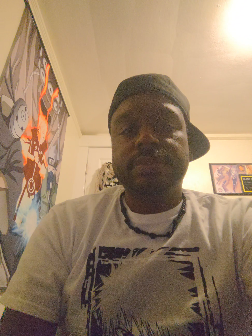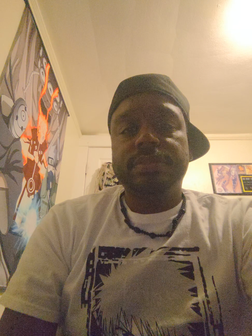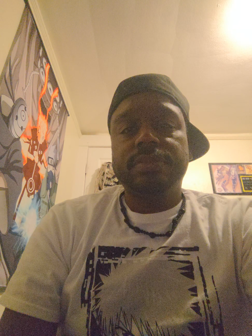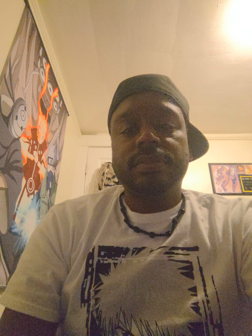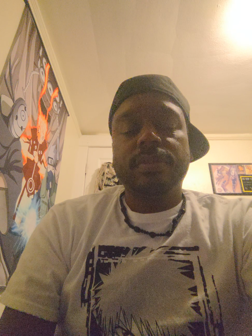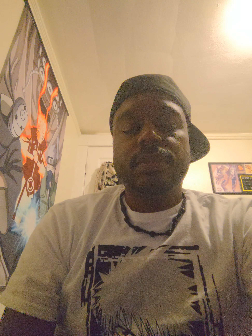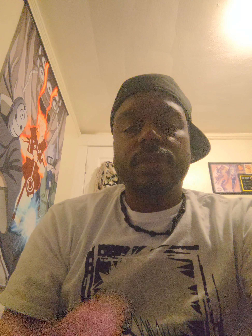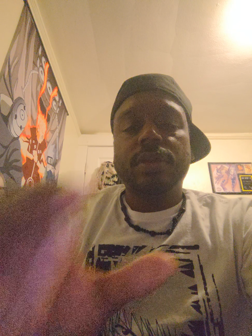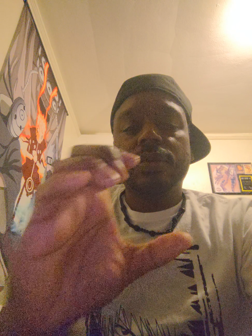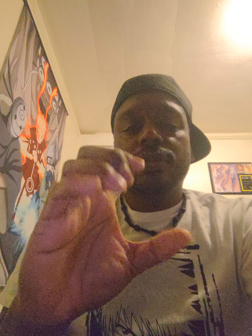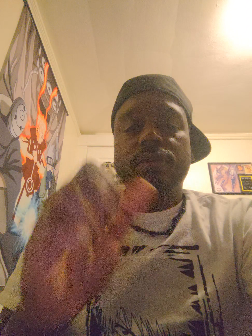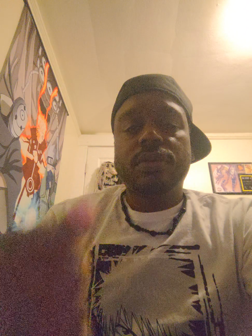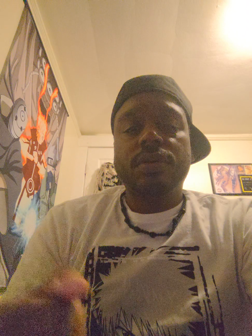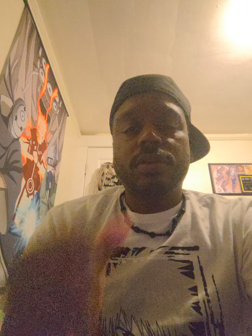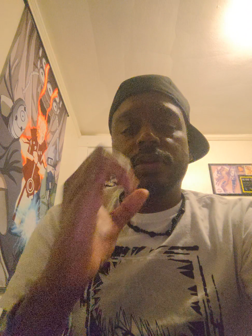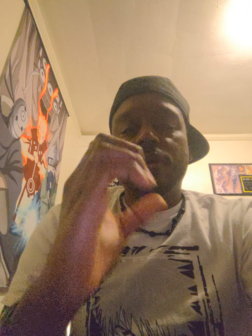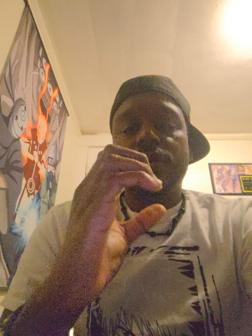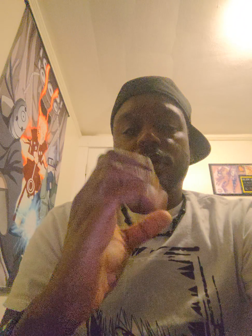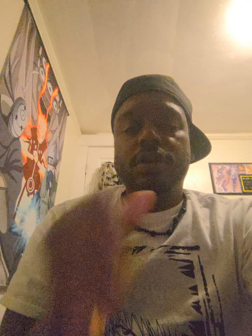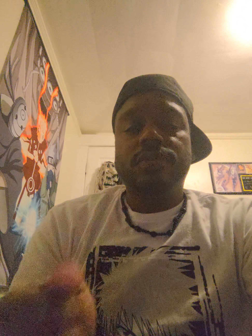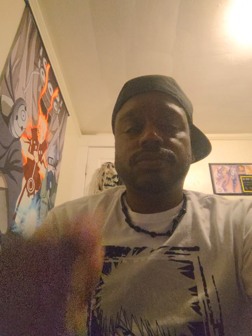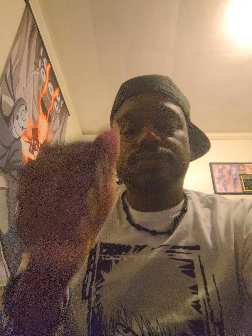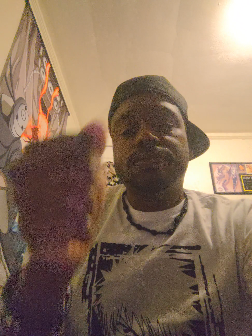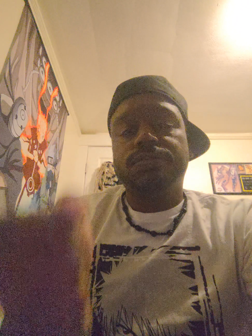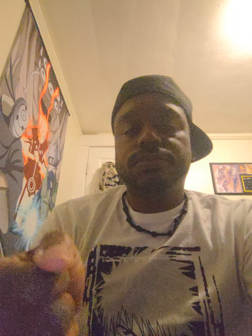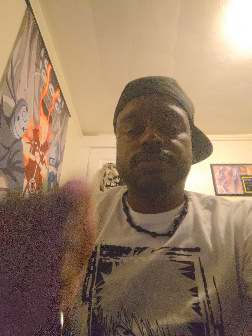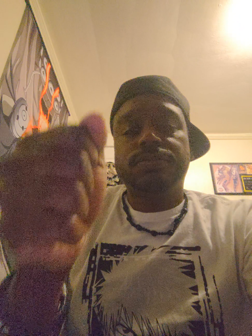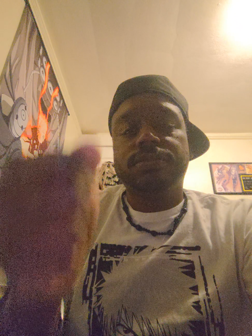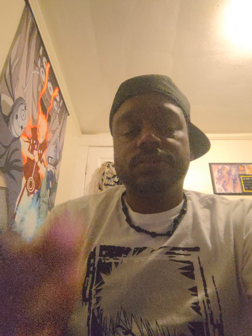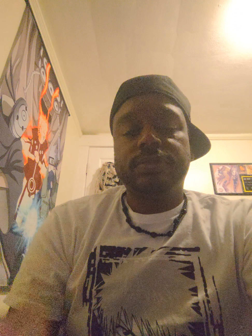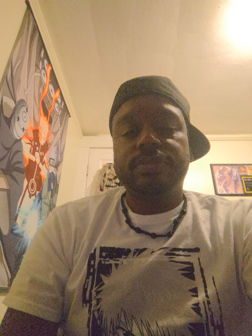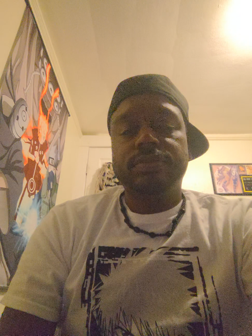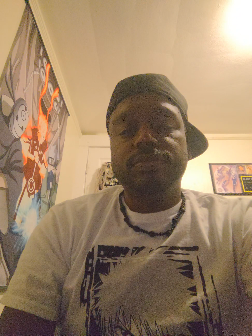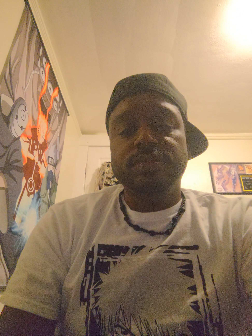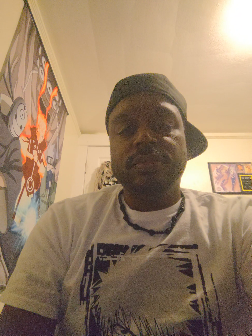car